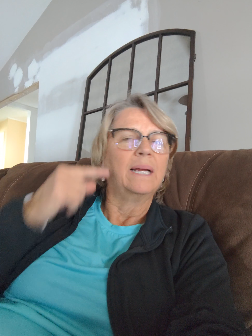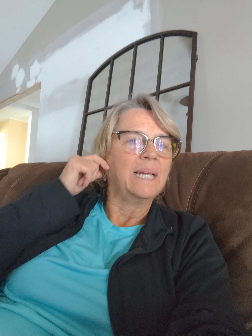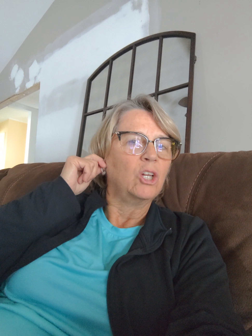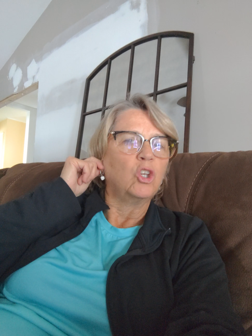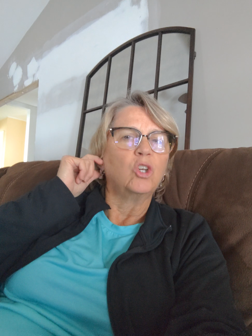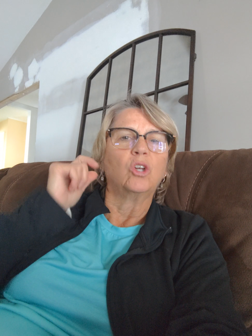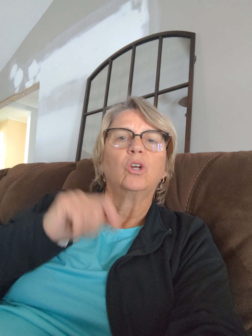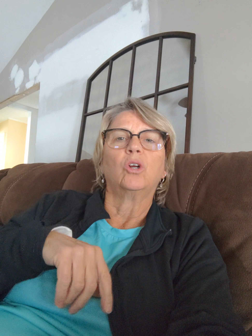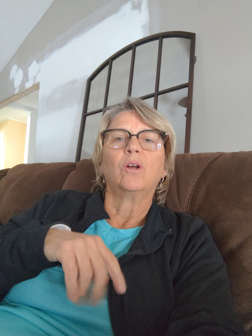ear